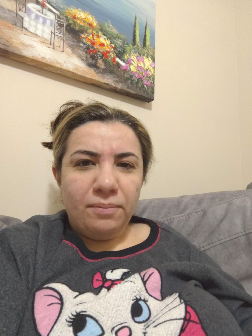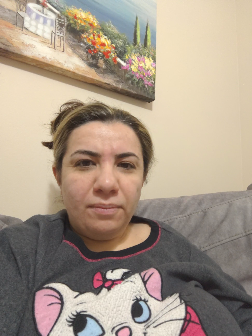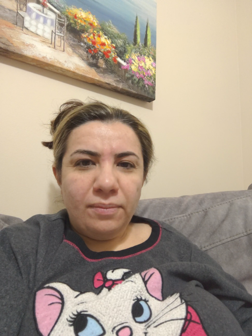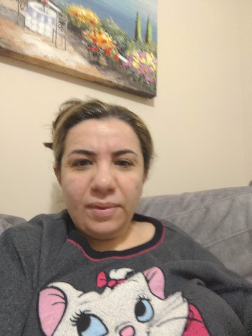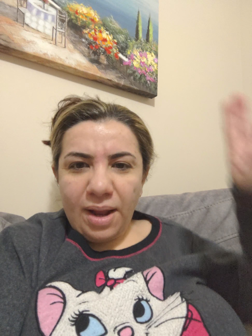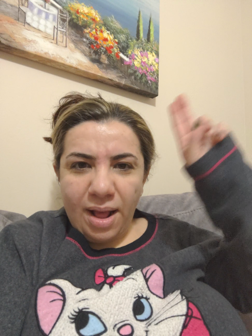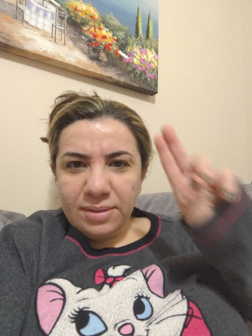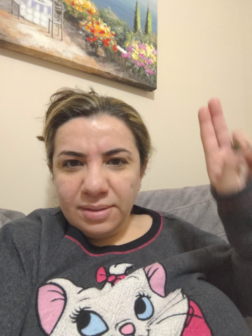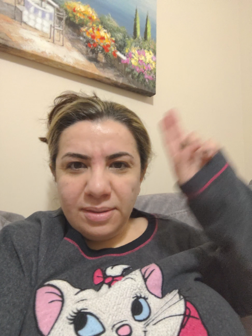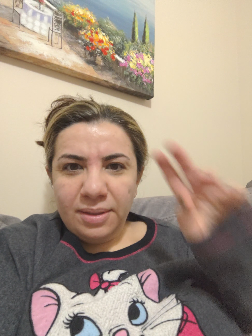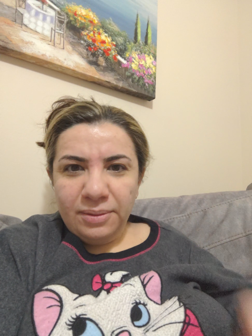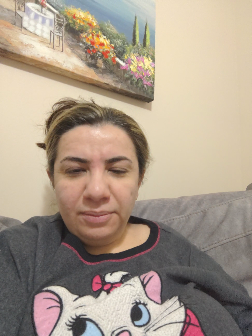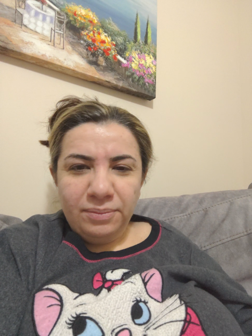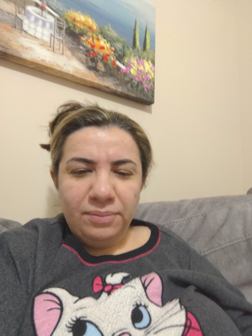uncle